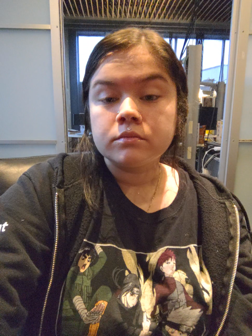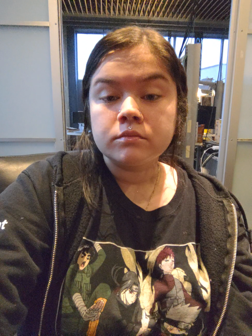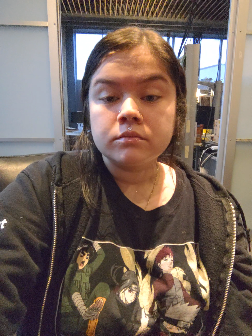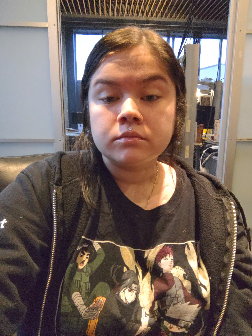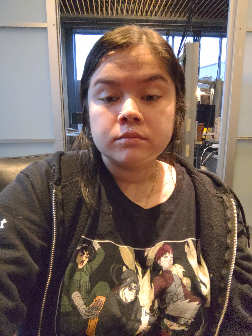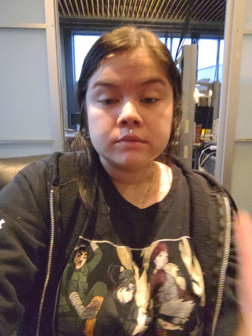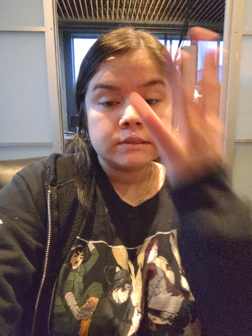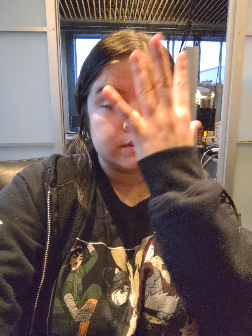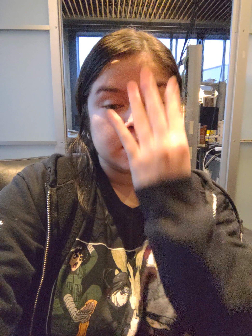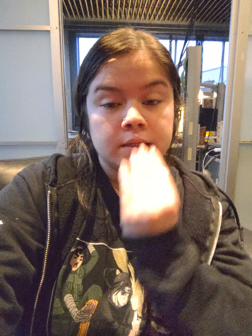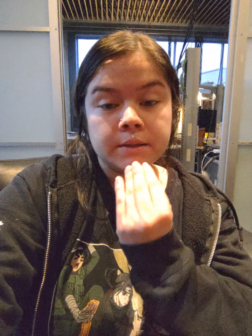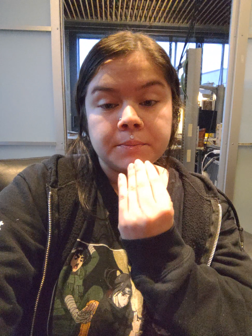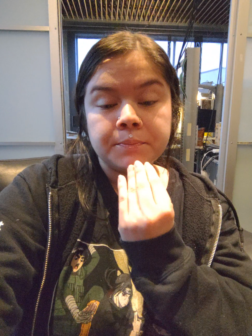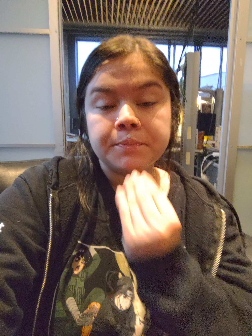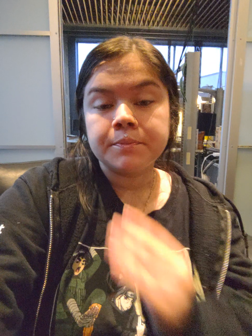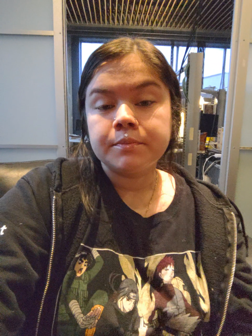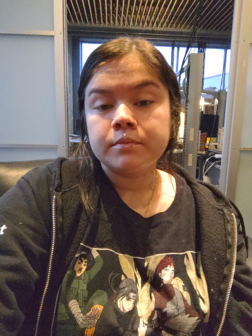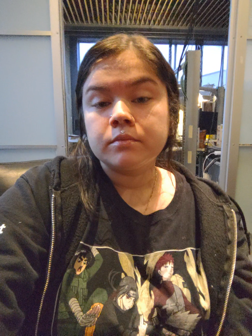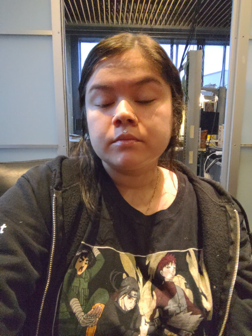sleep